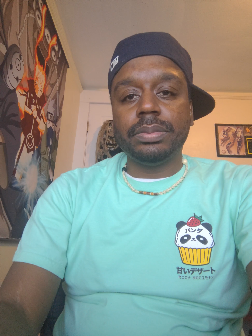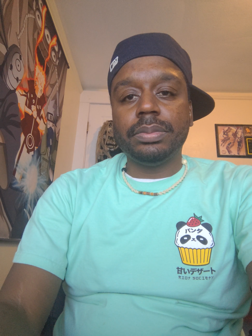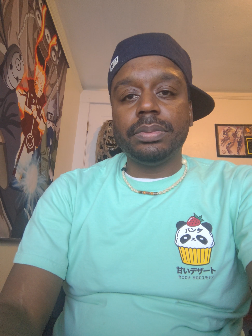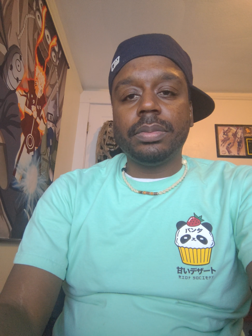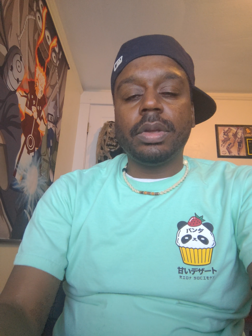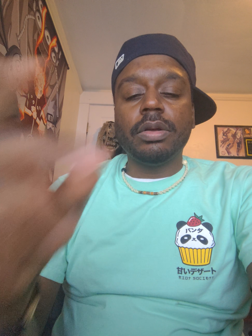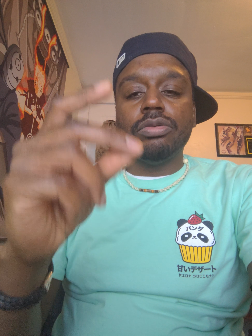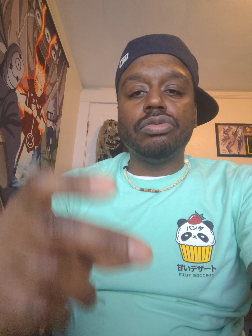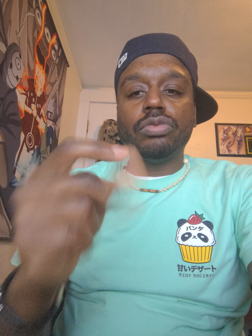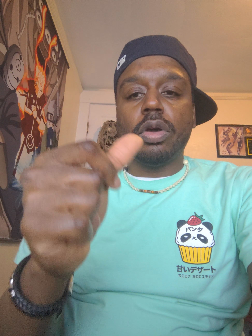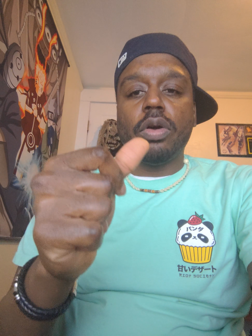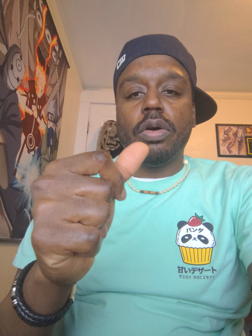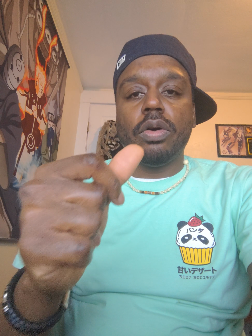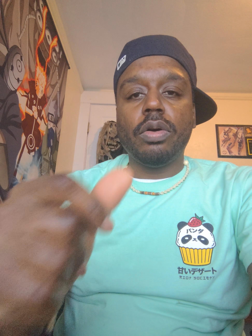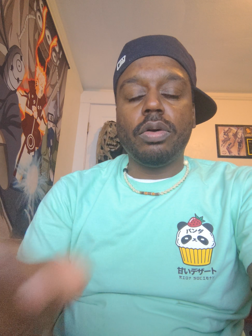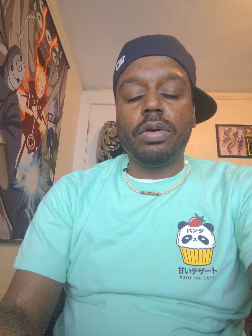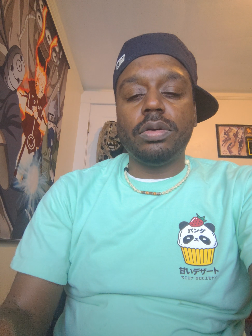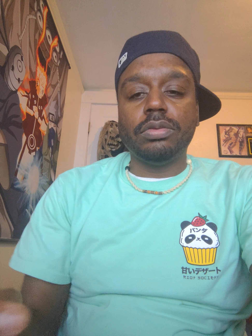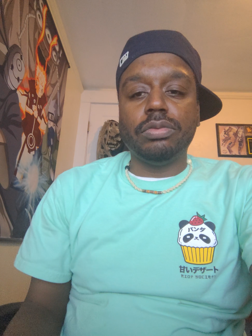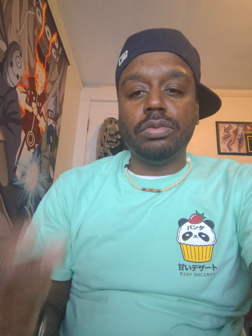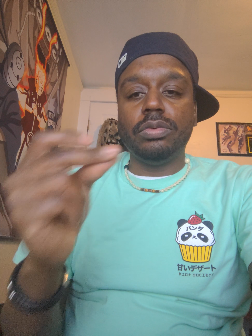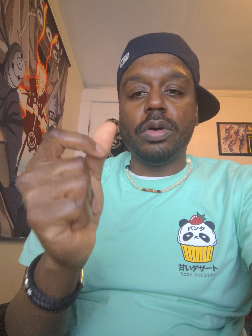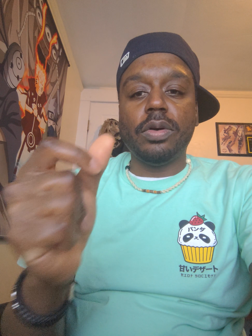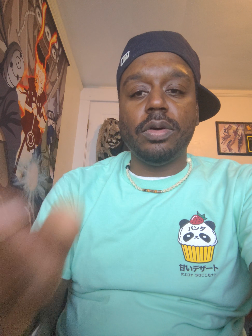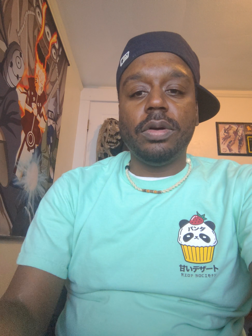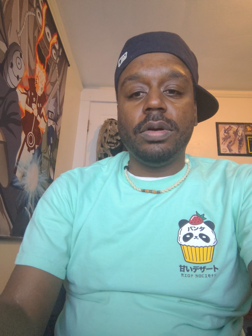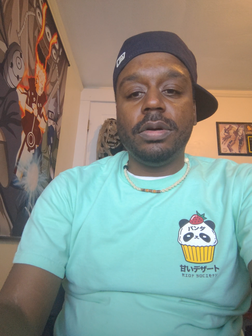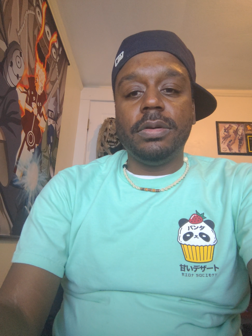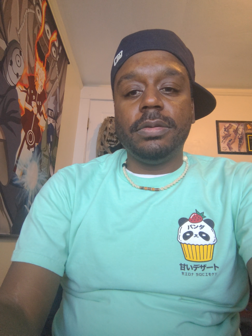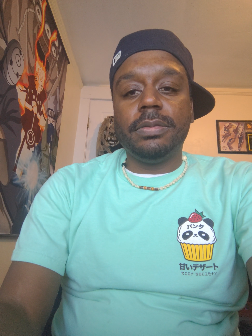dog